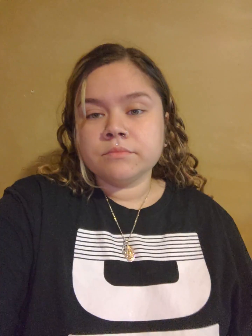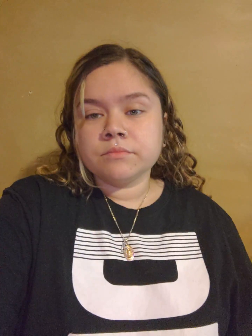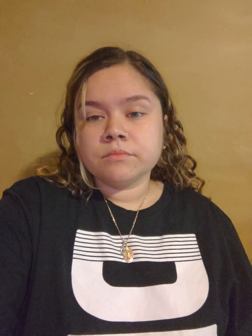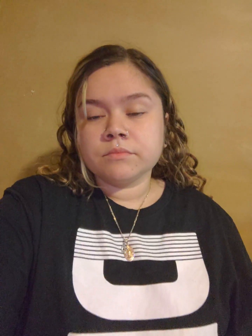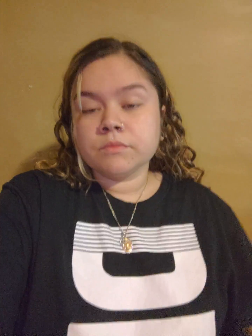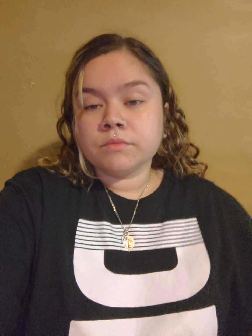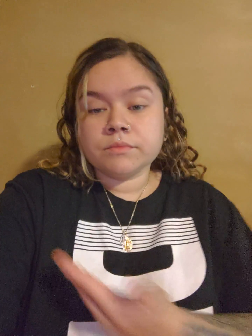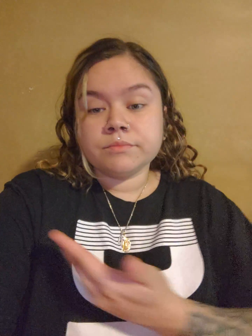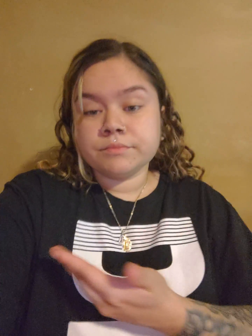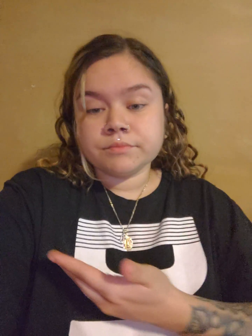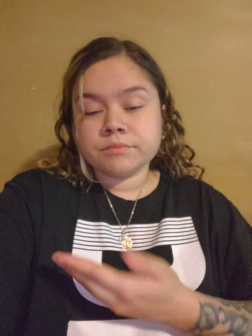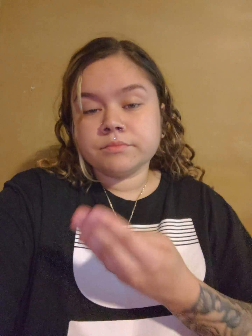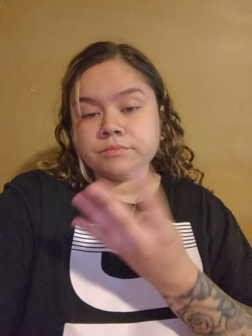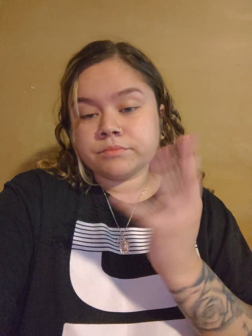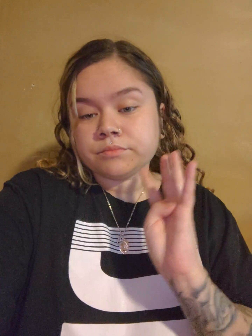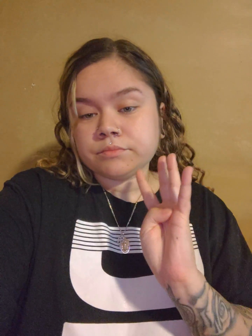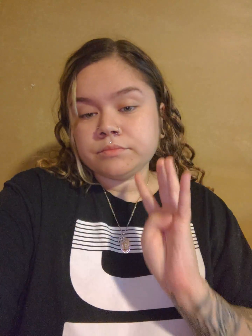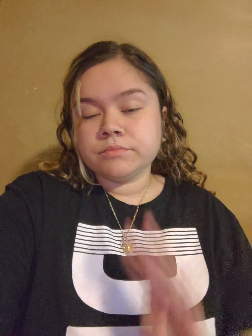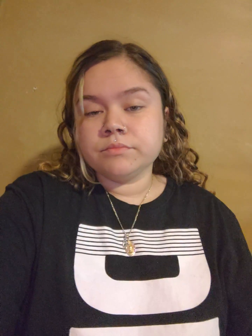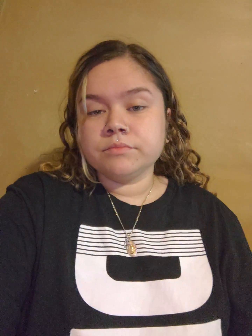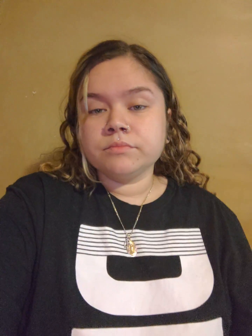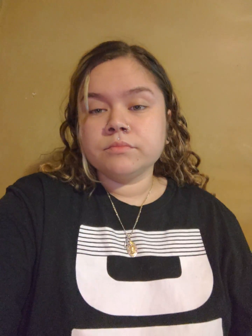crib